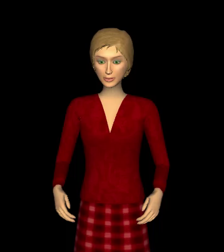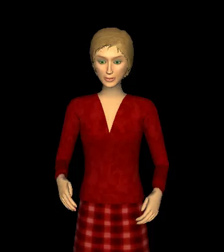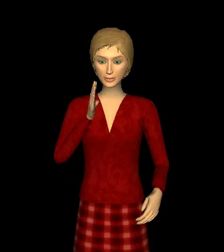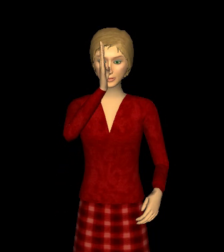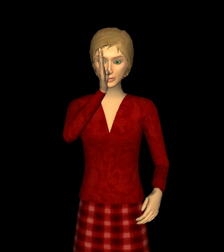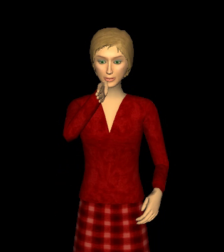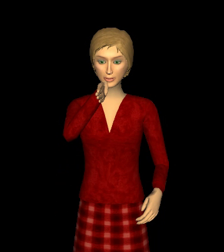اتجاه